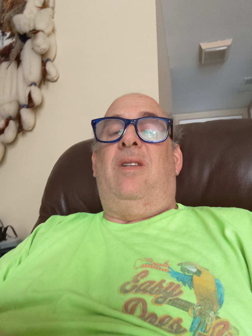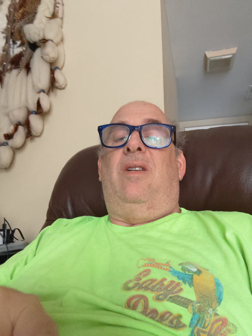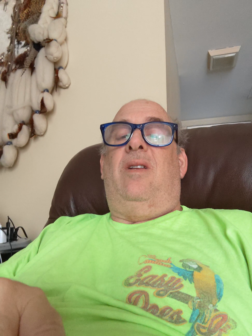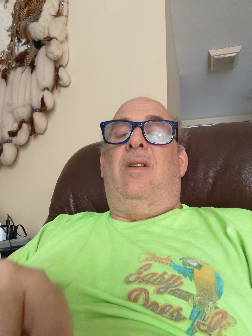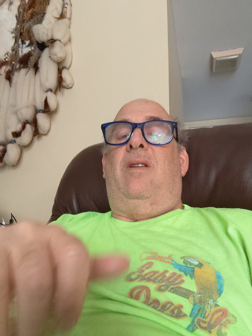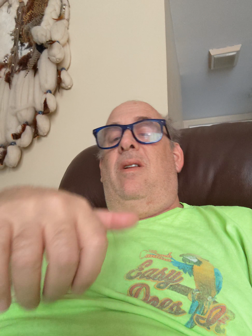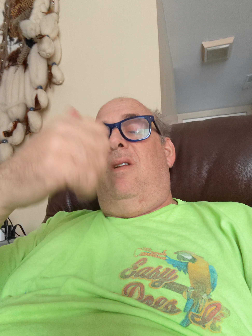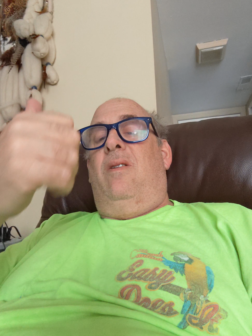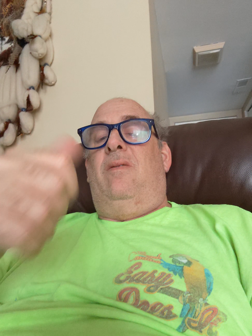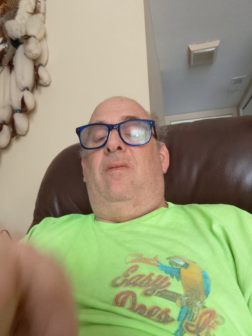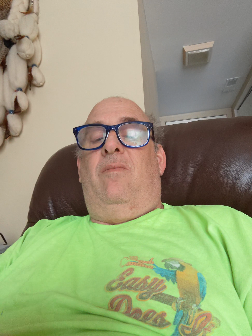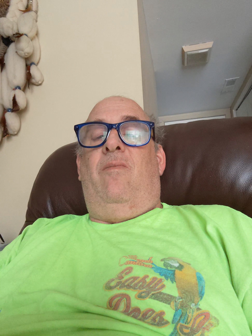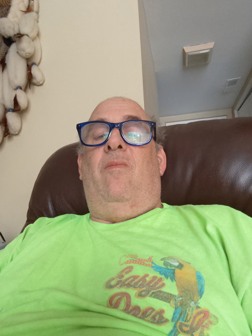another